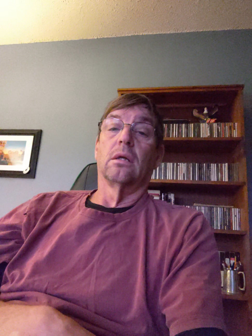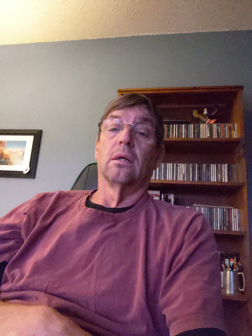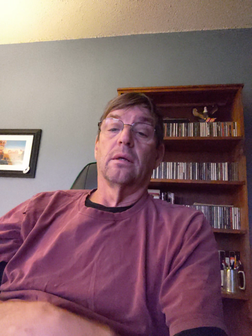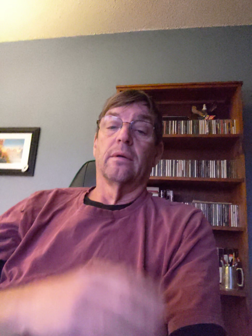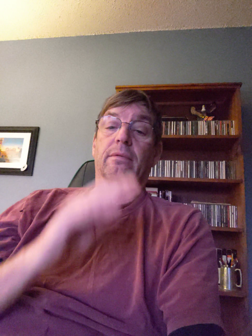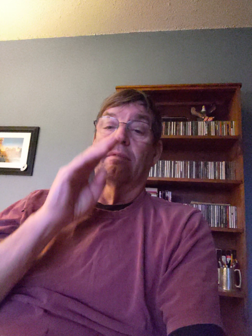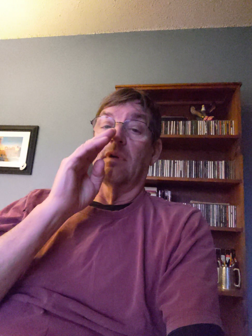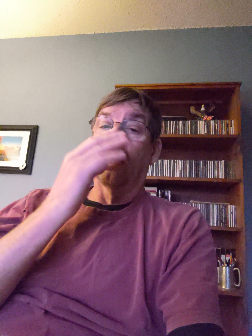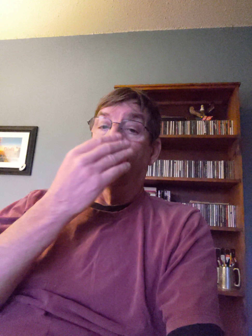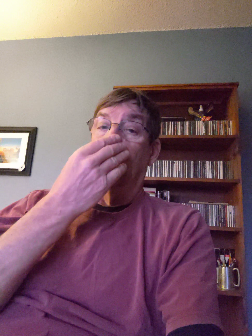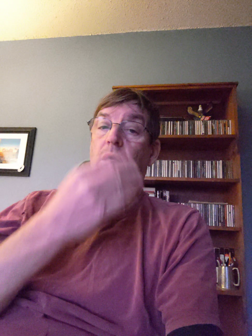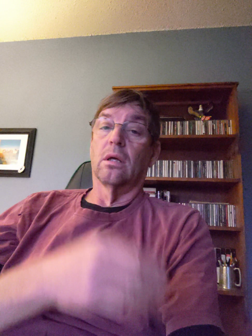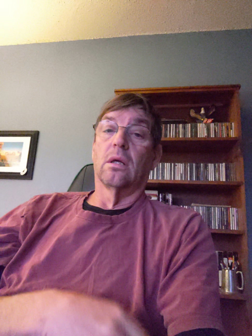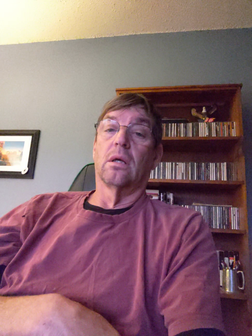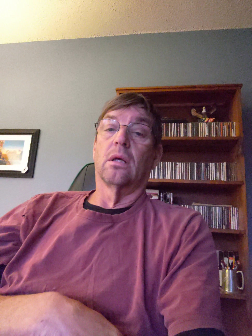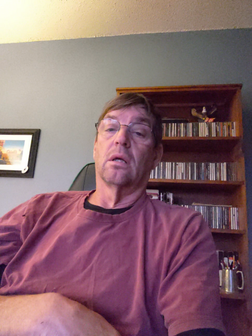flower